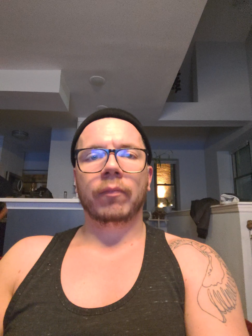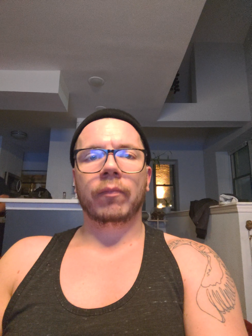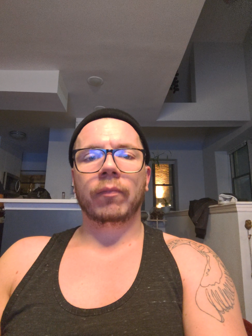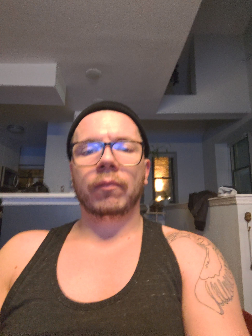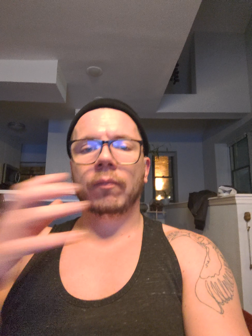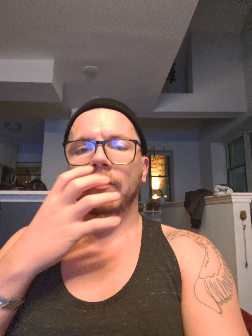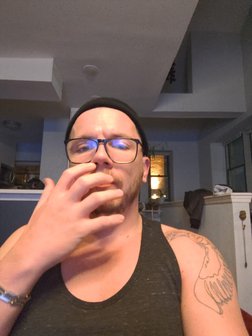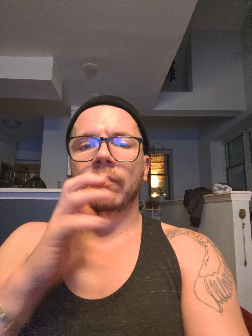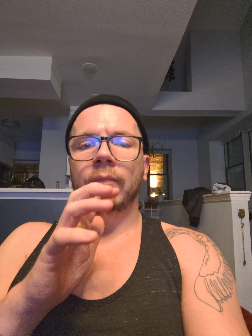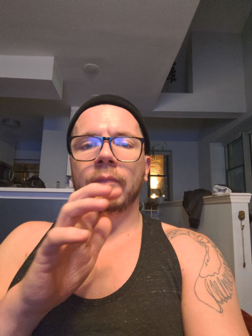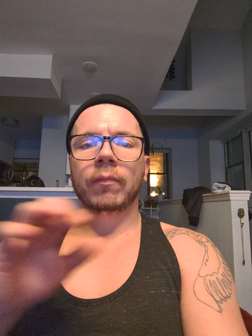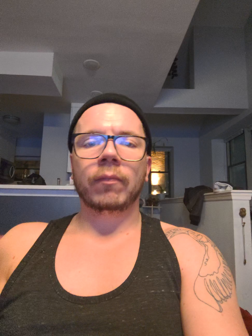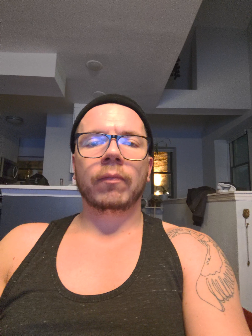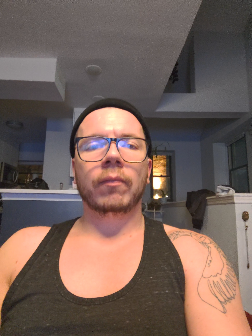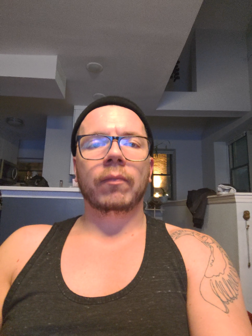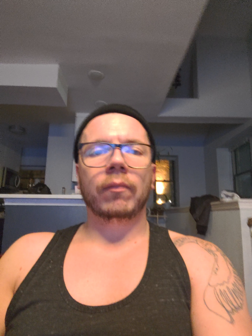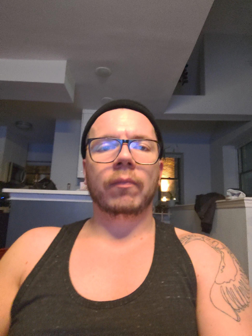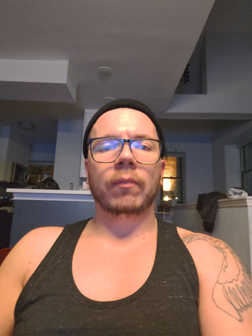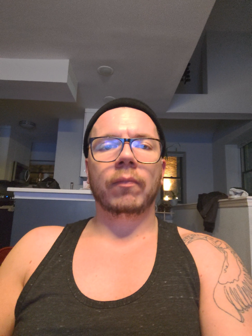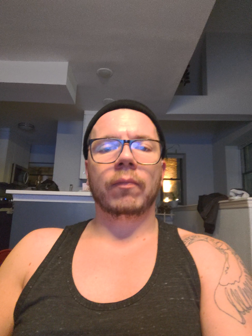hot